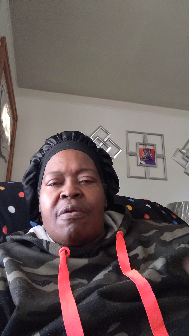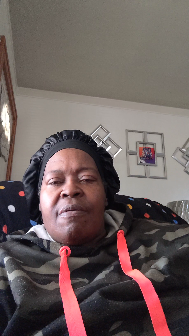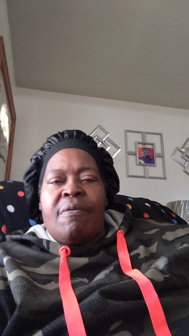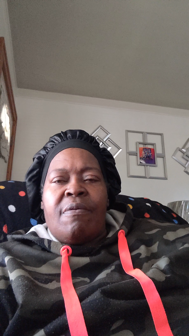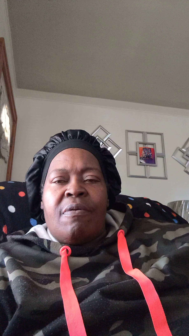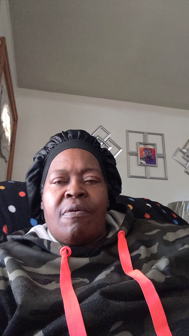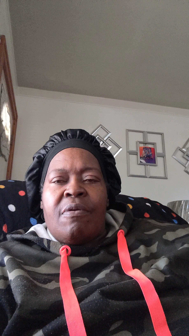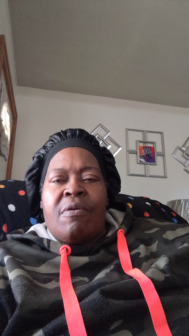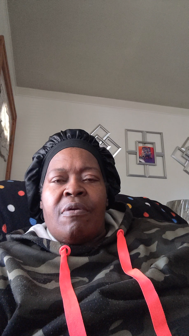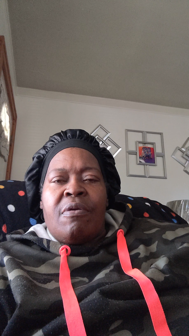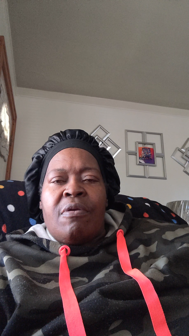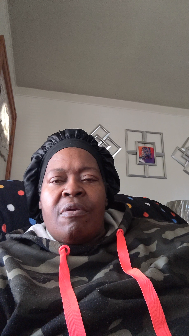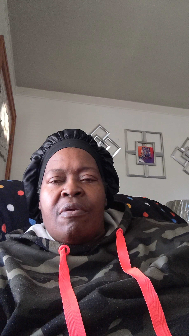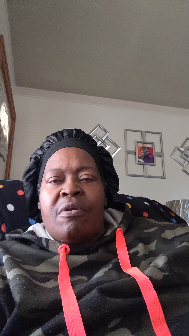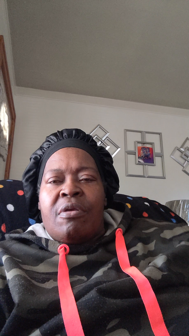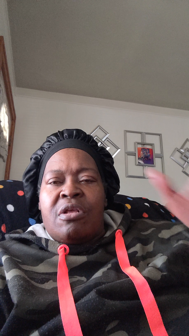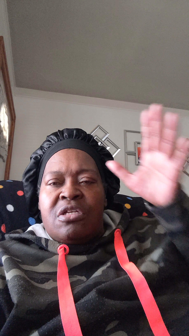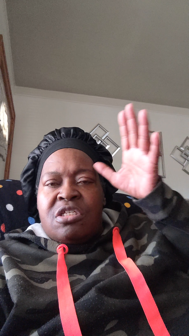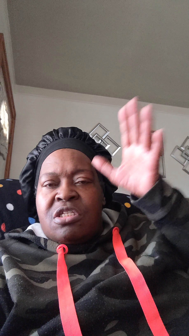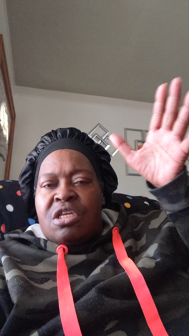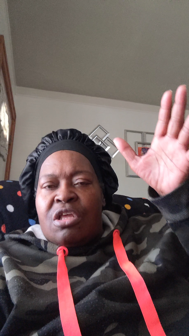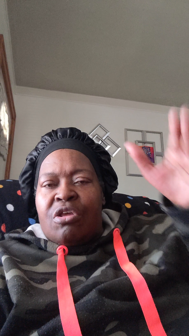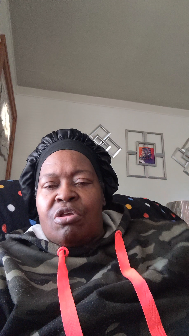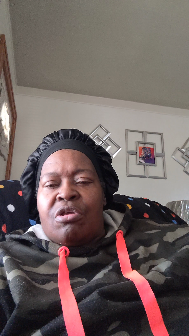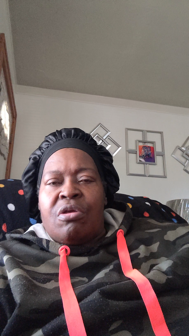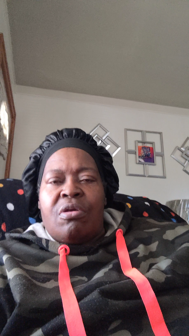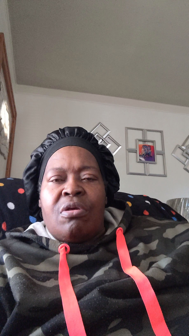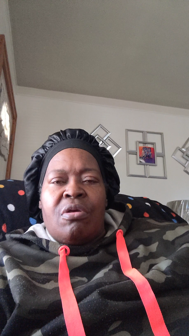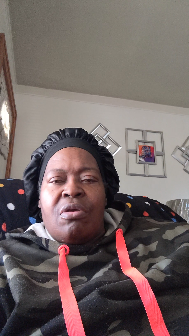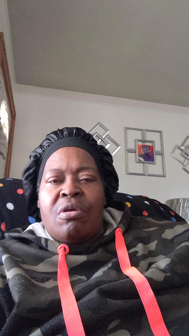deer